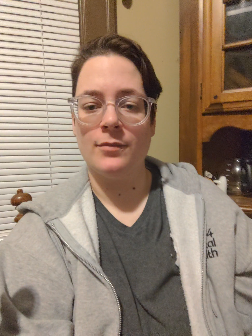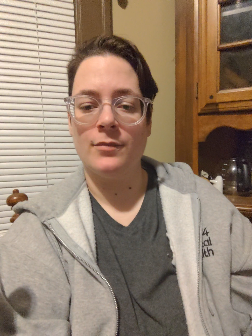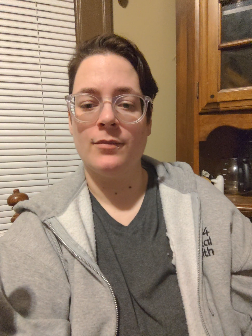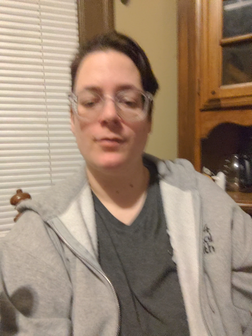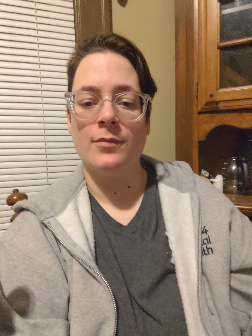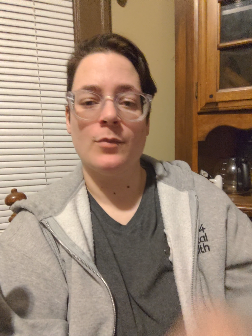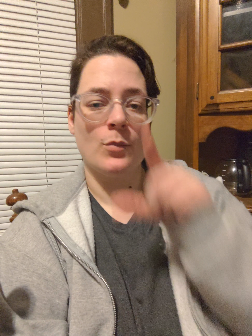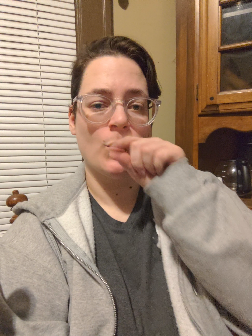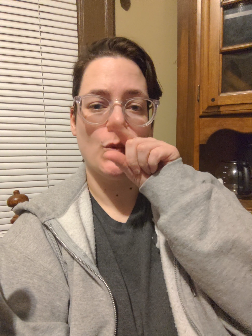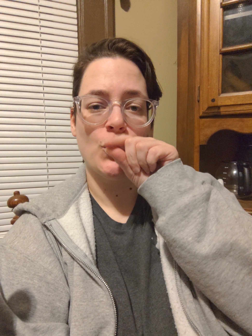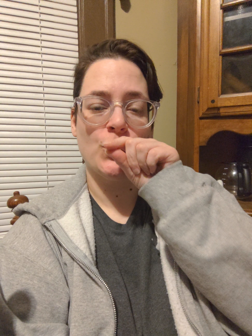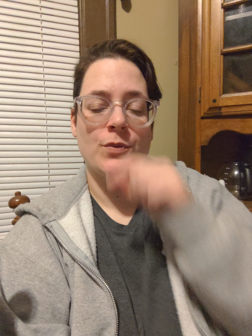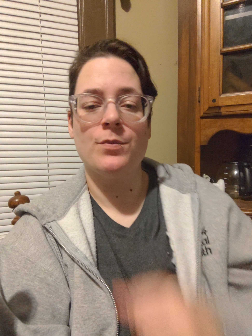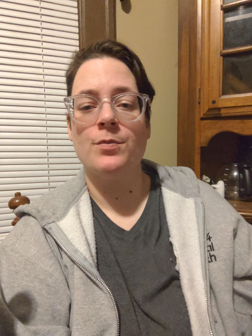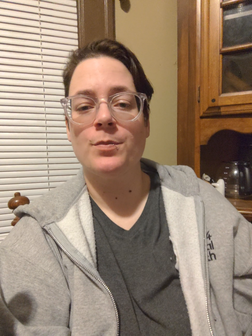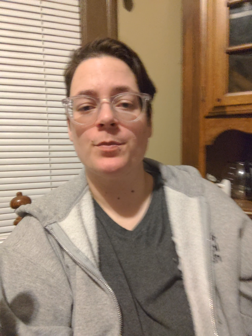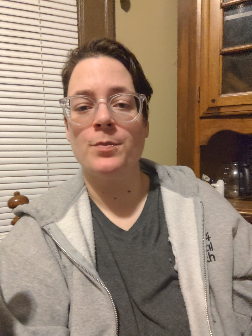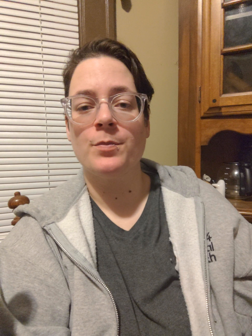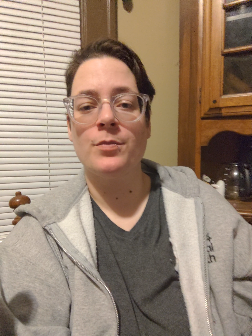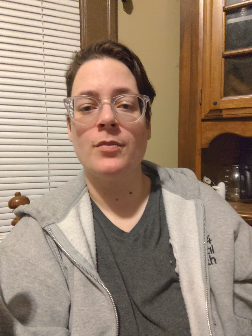bird